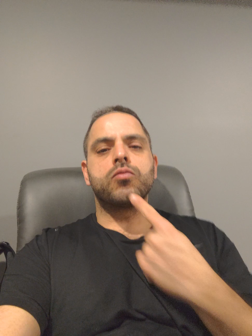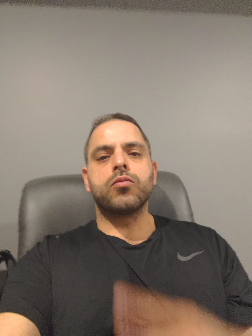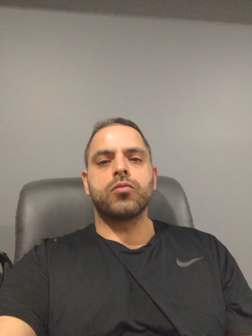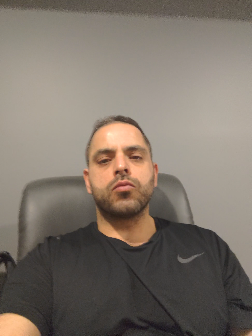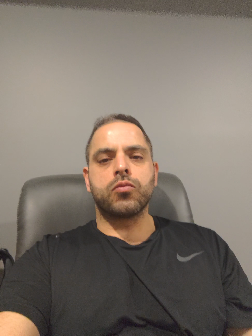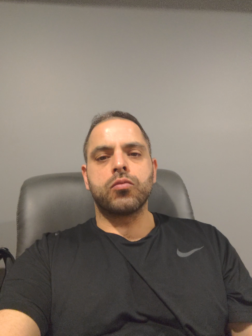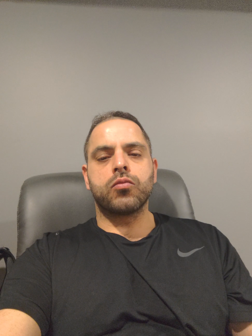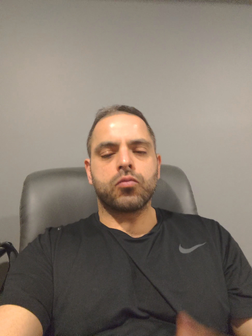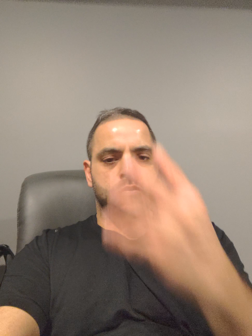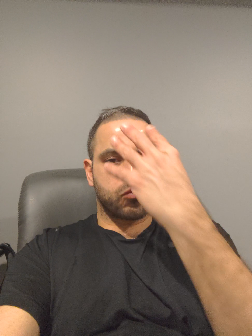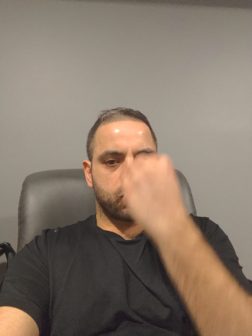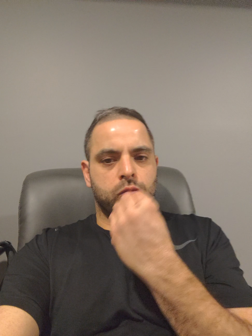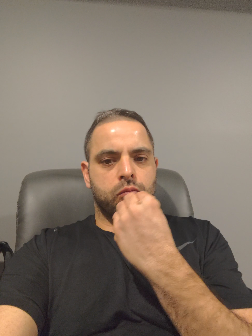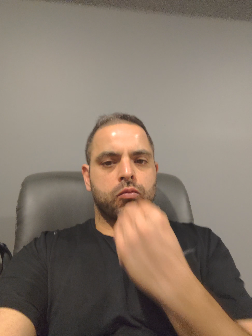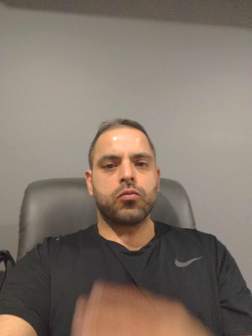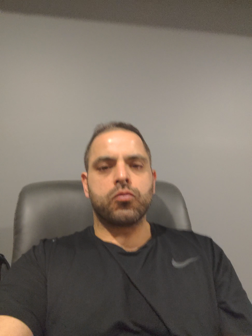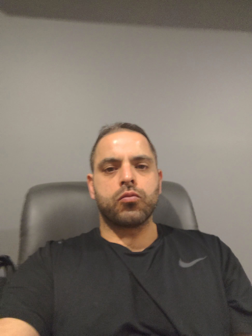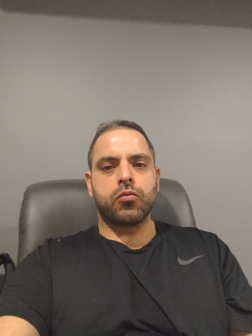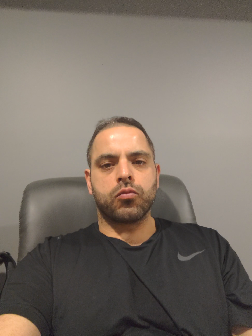sleepy